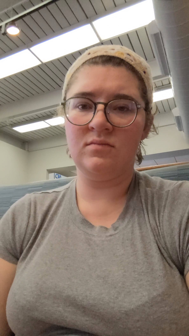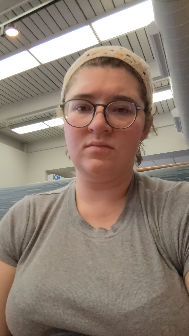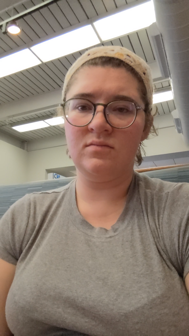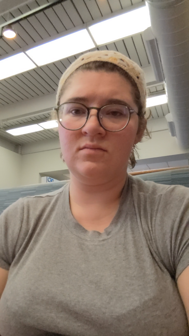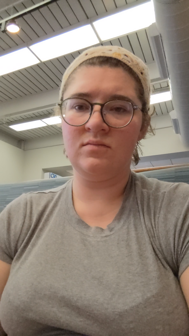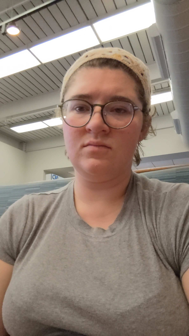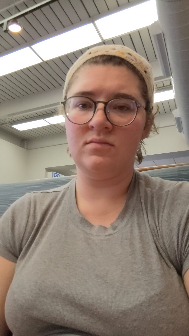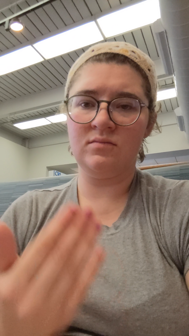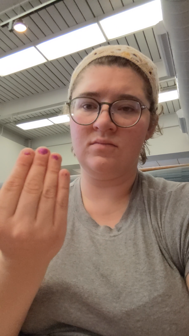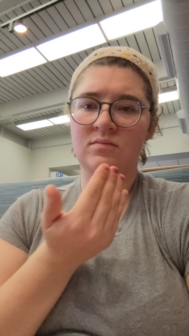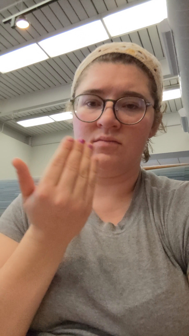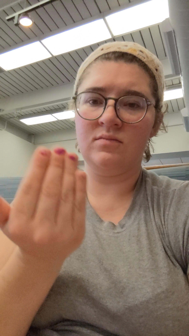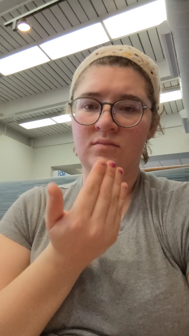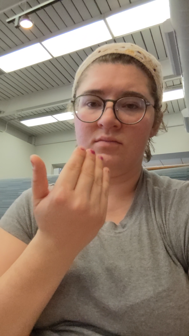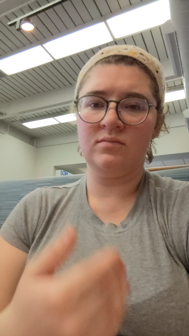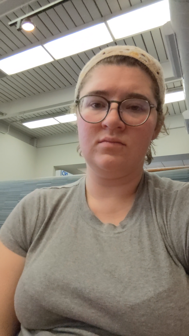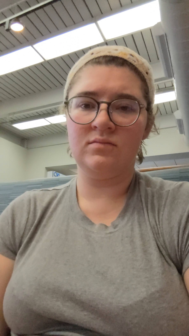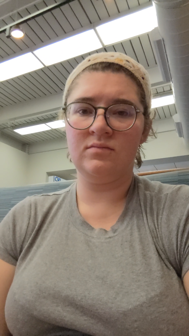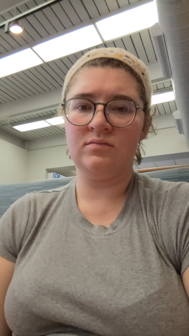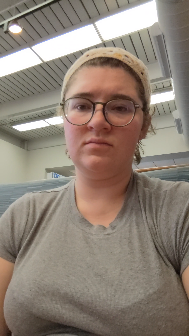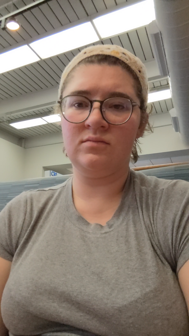new